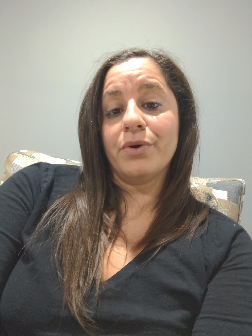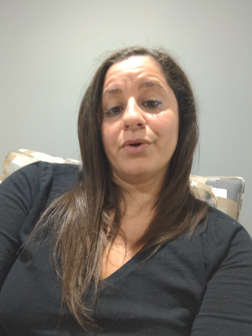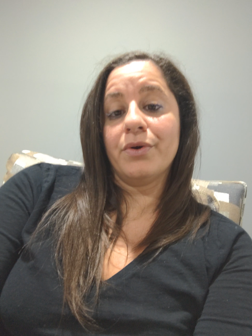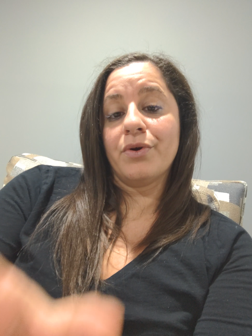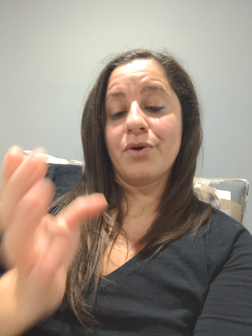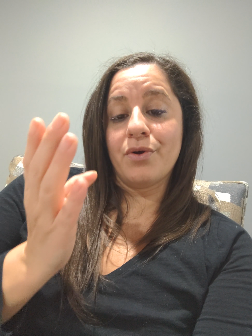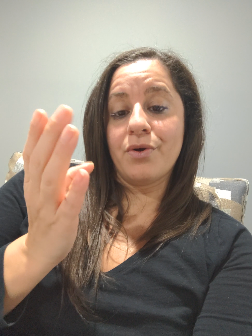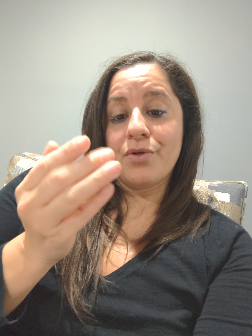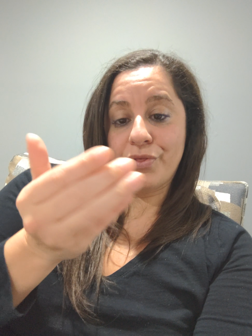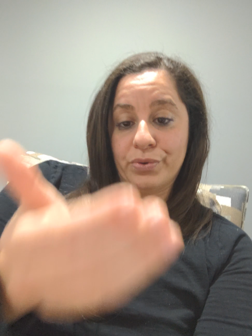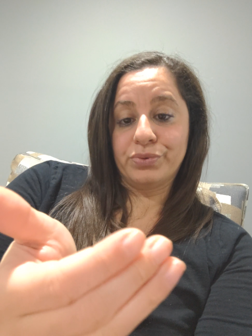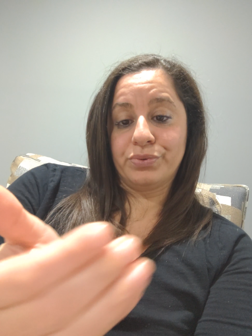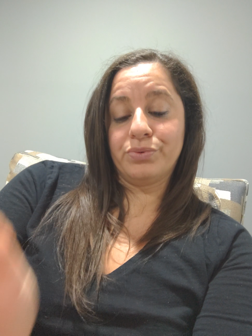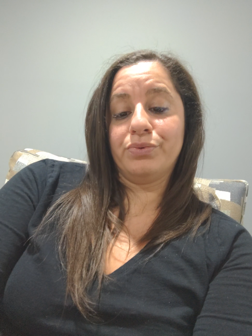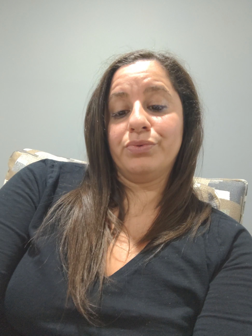close